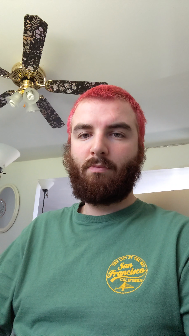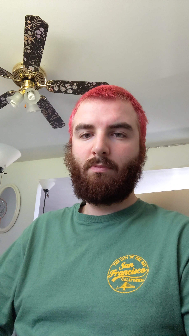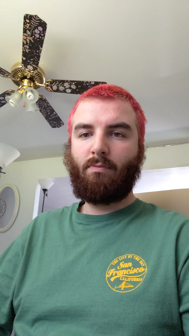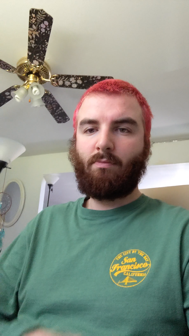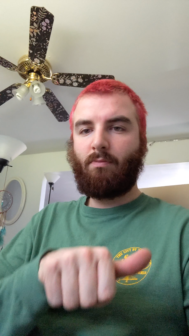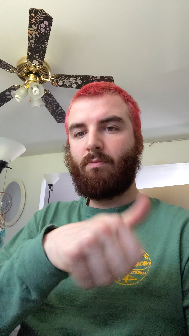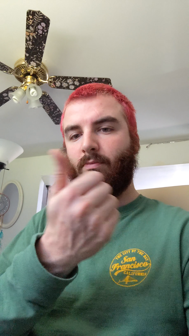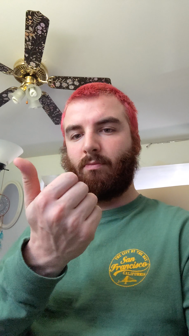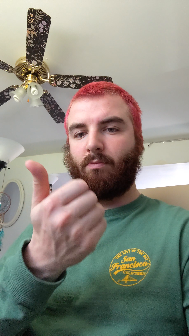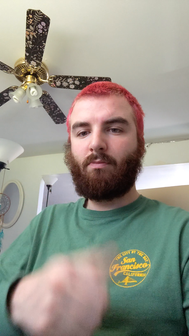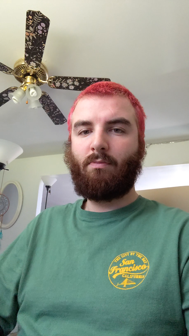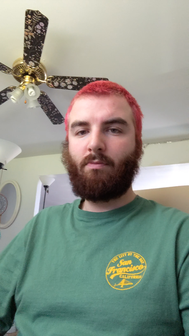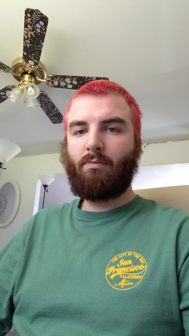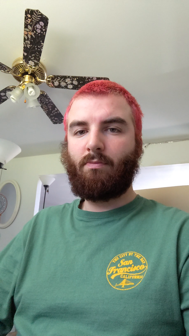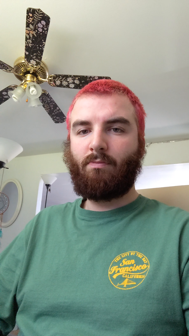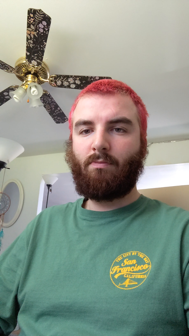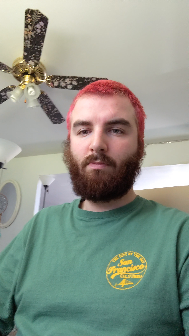other